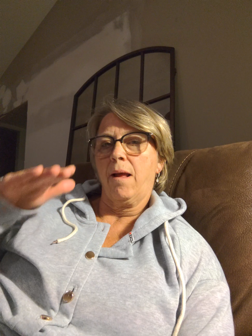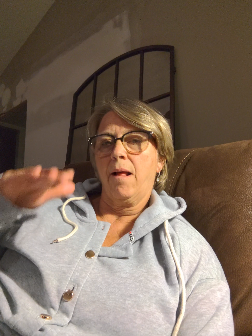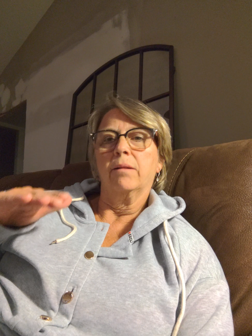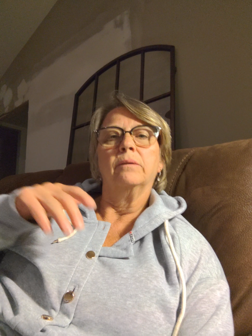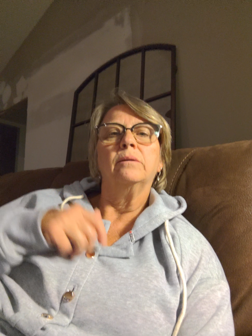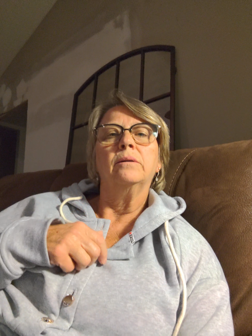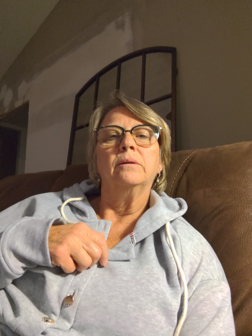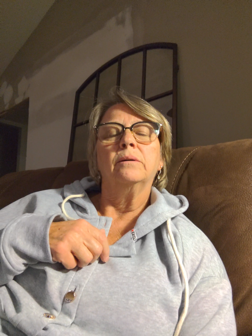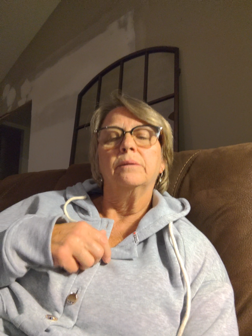child